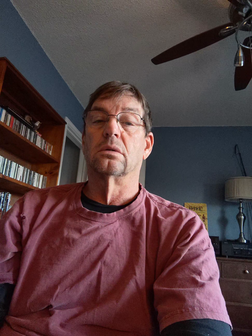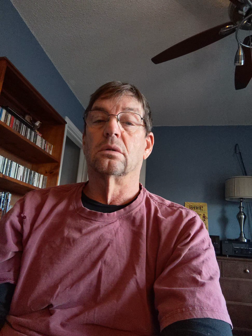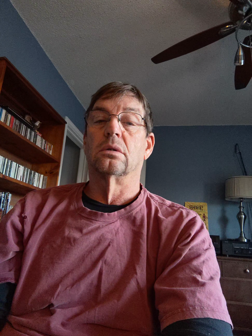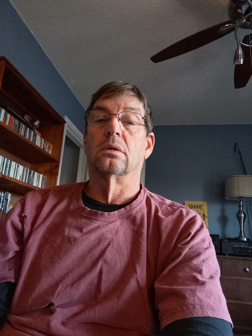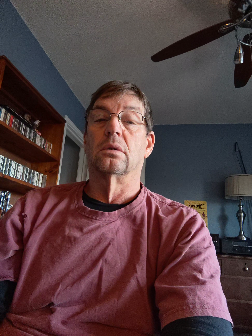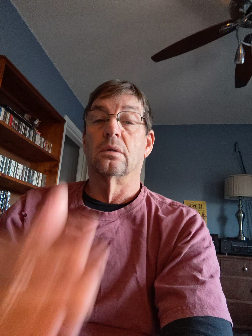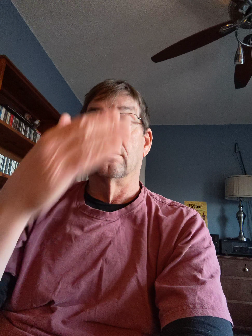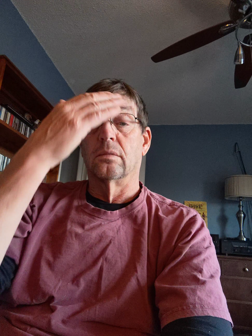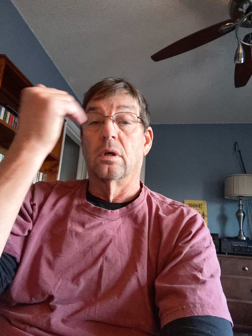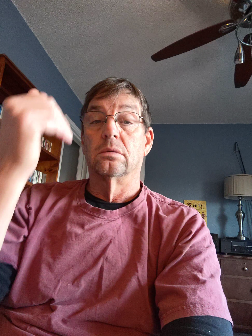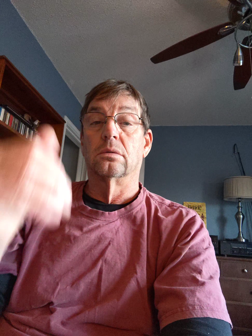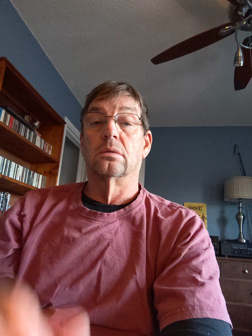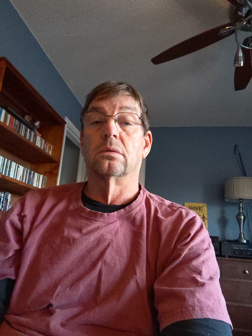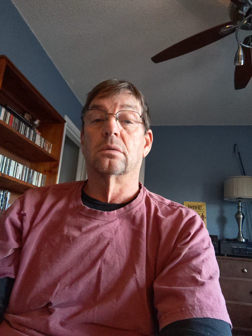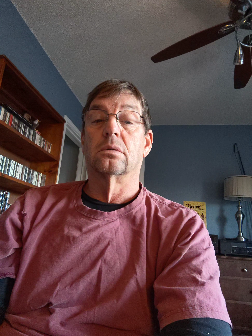because